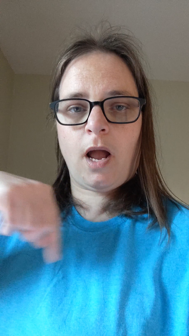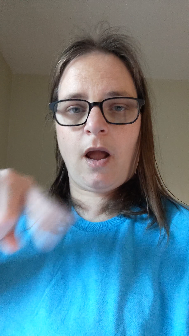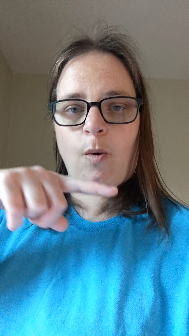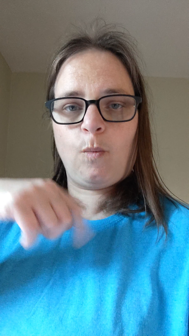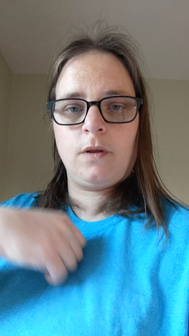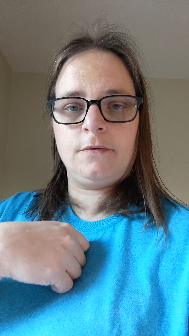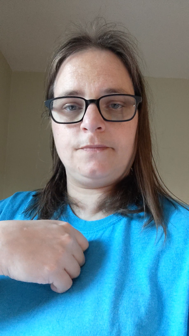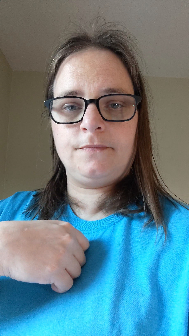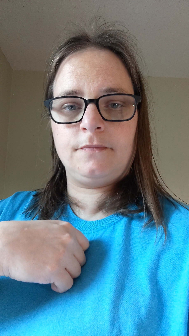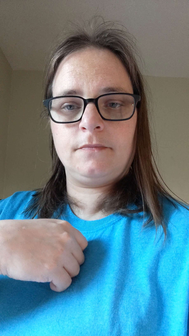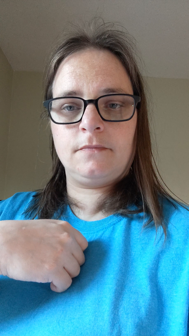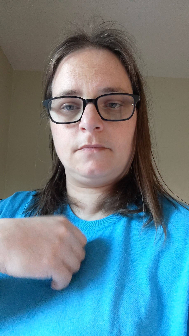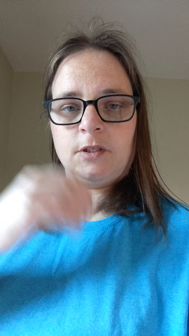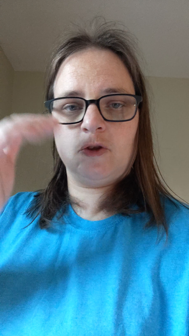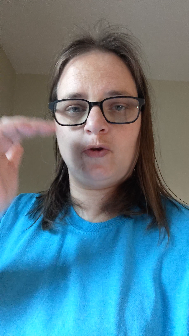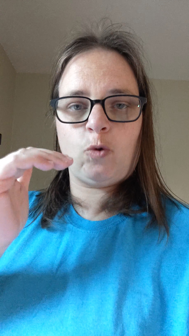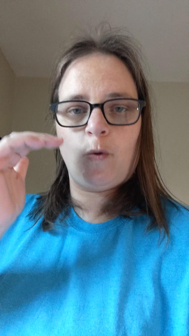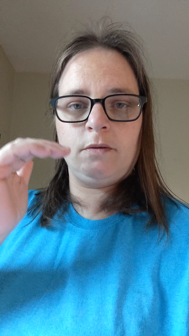short